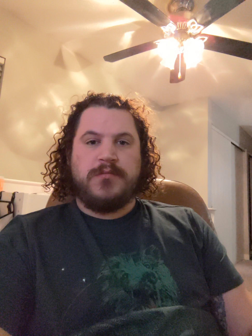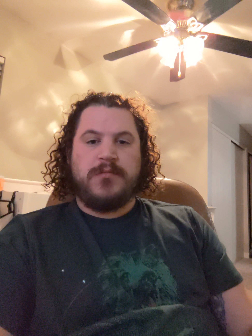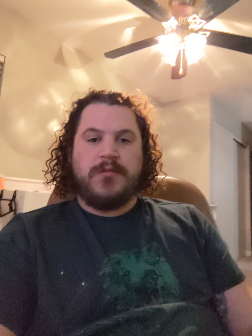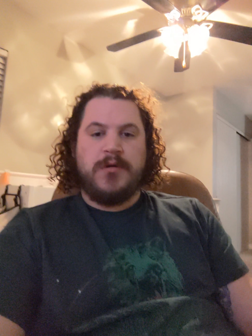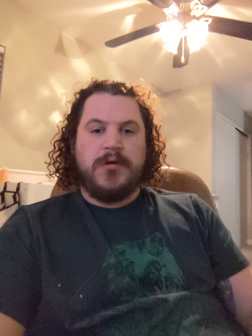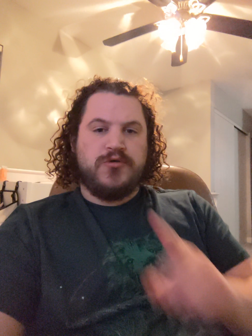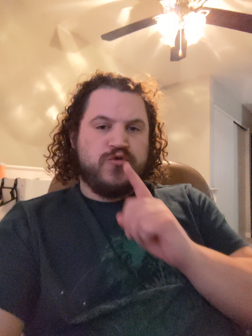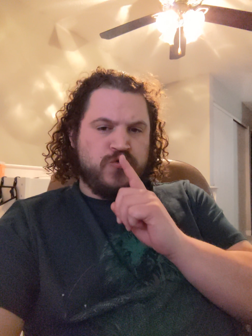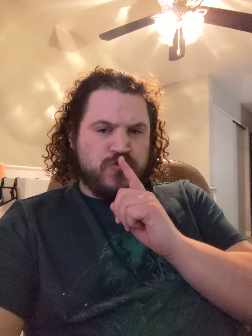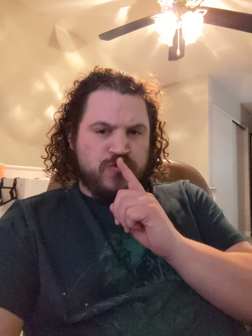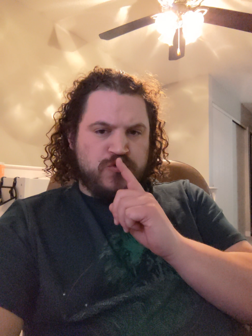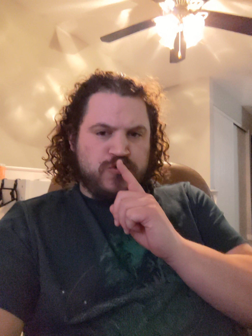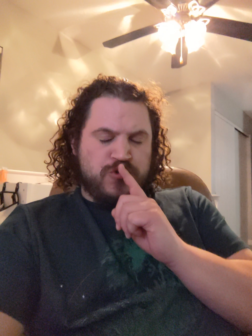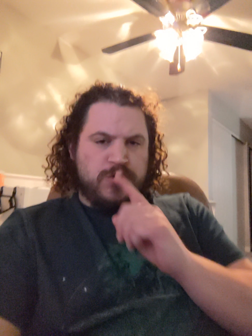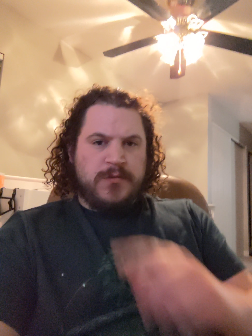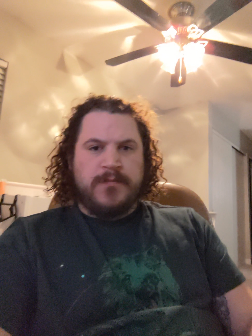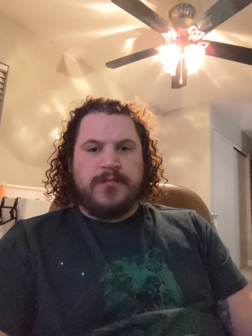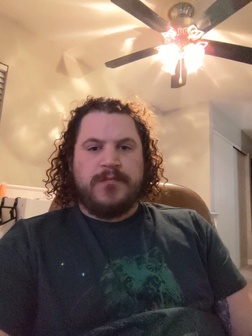shhh